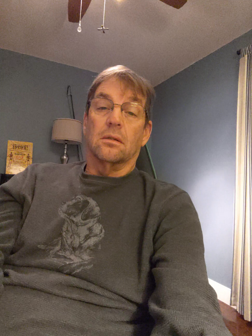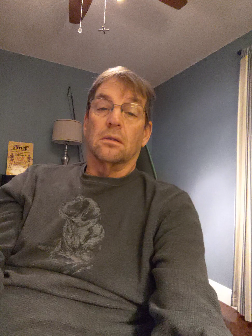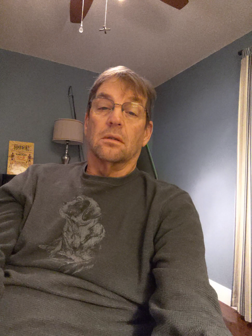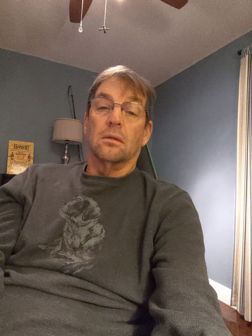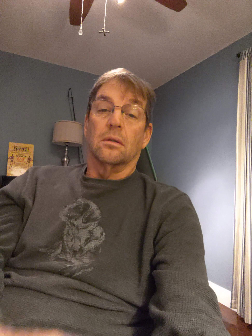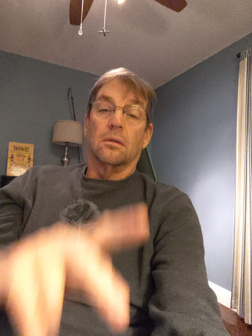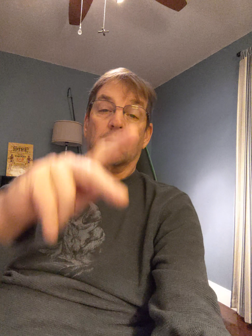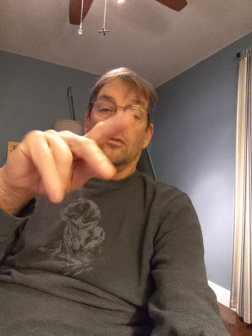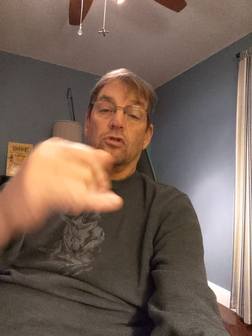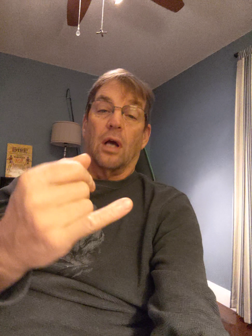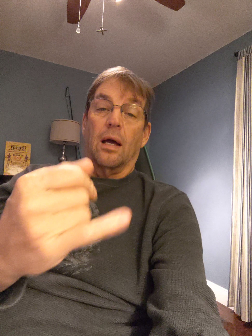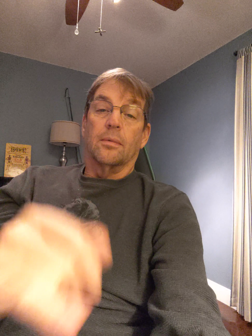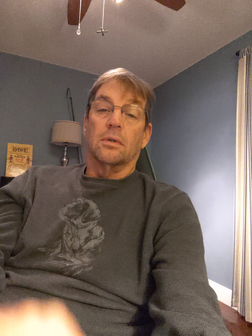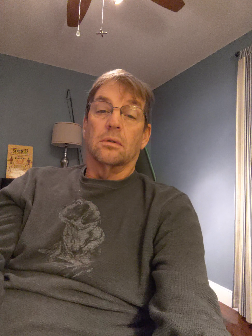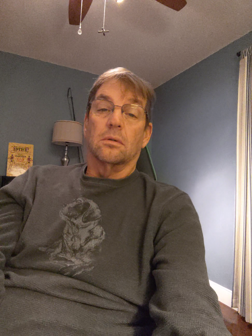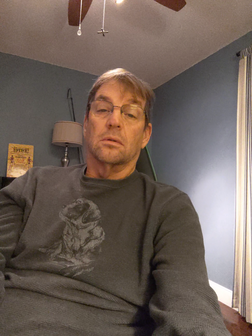pajamas